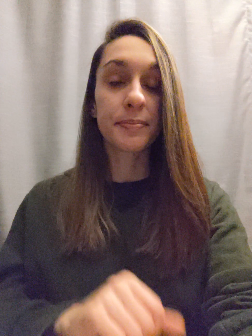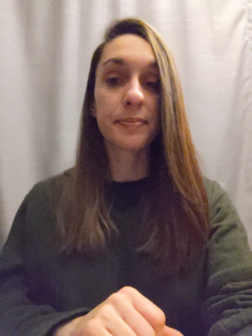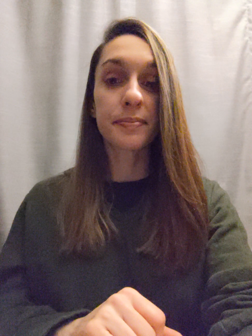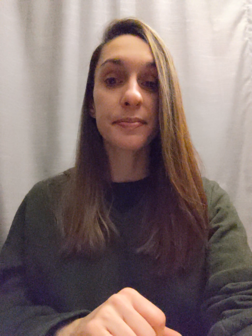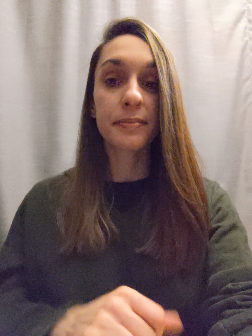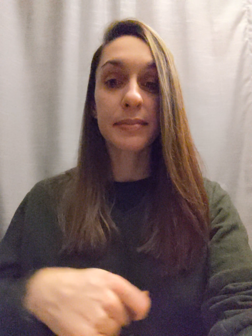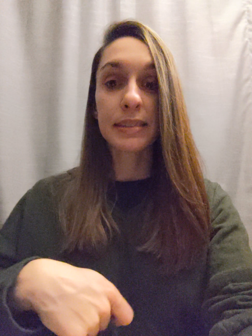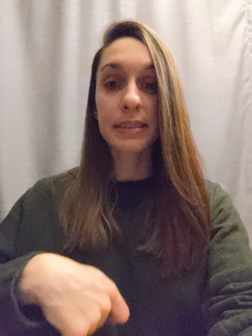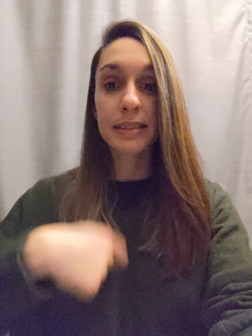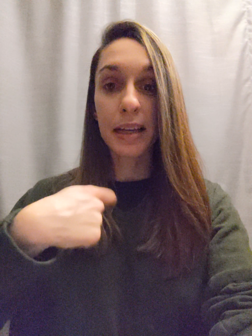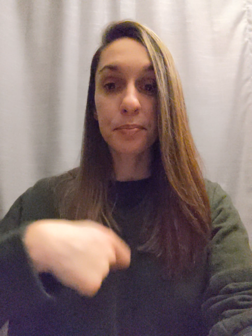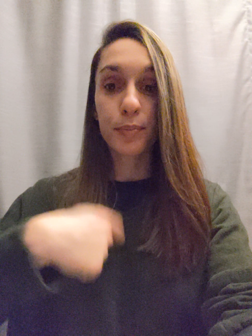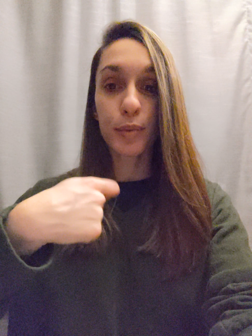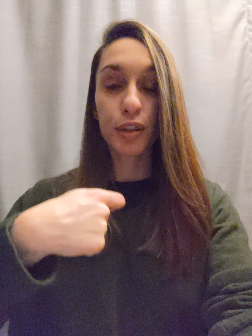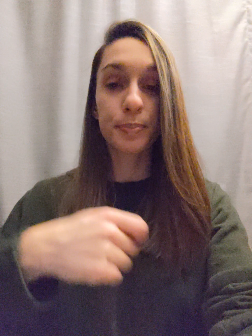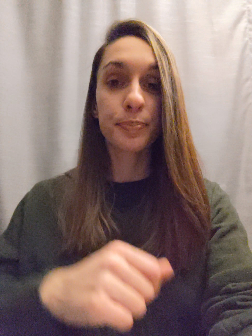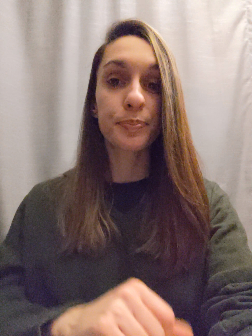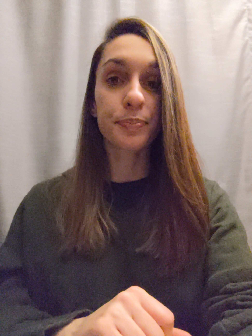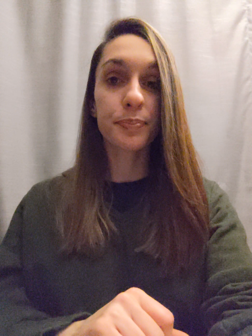zipper